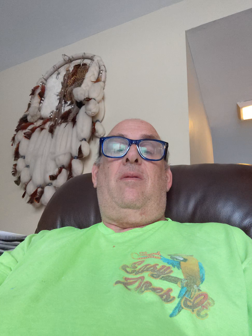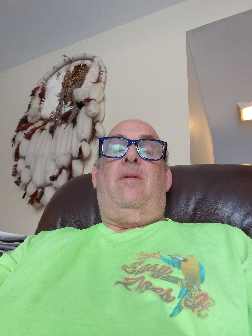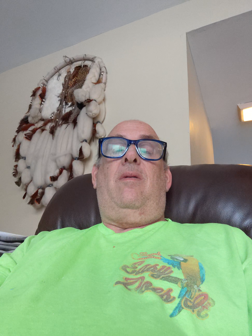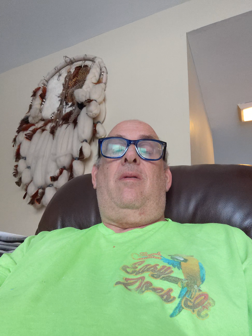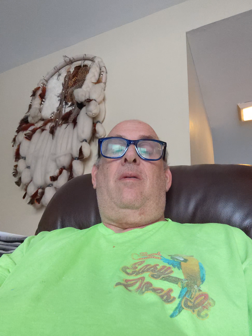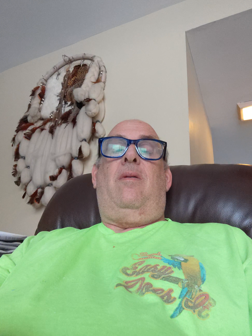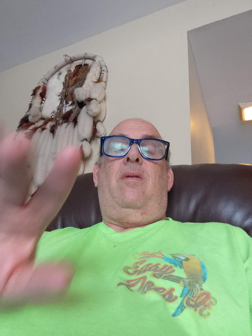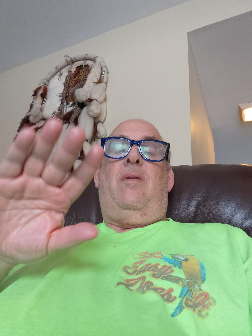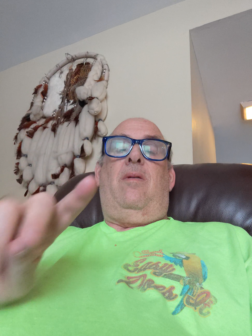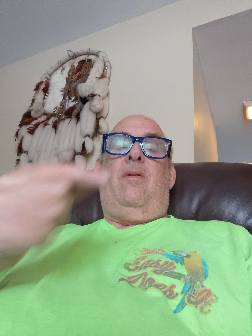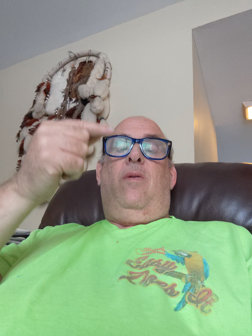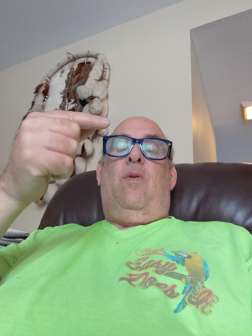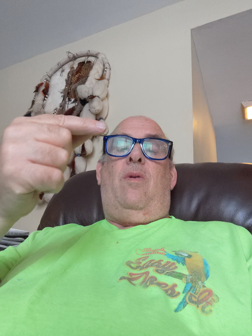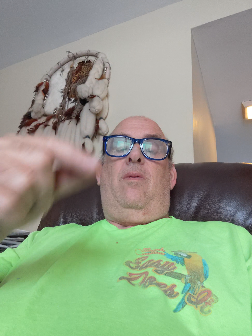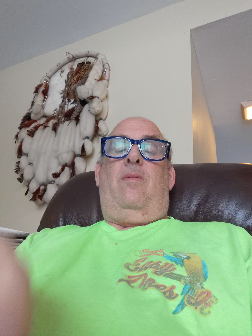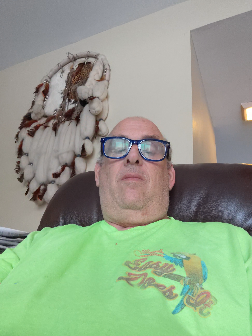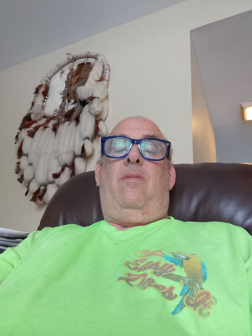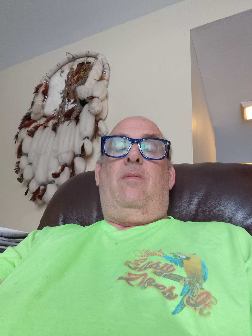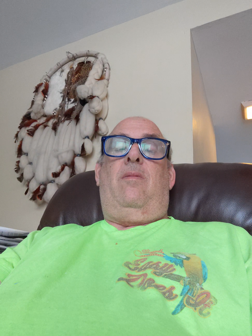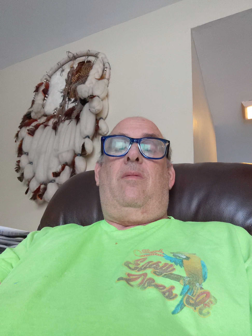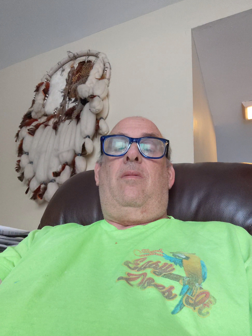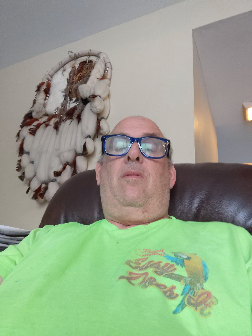dog